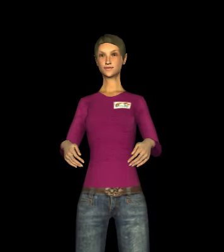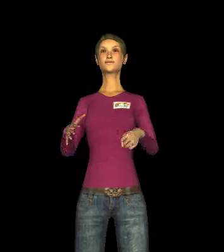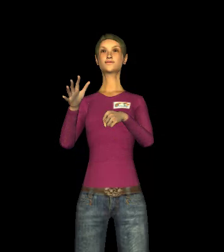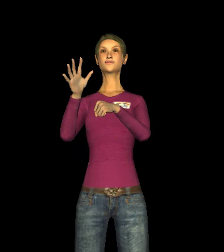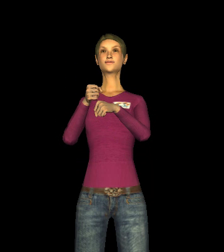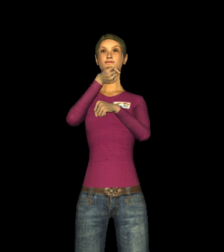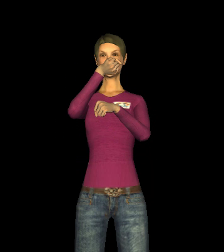يربح